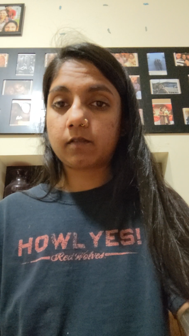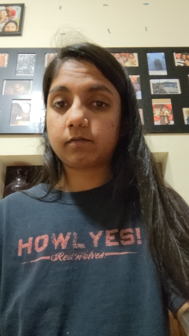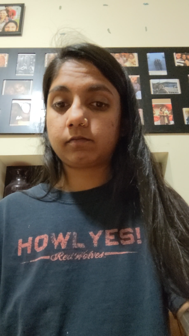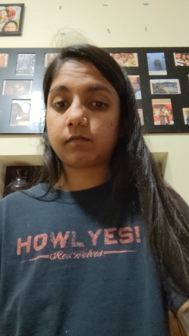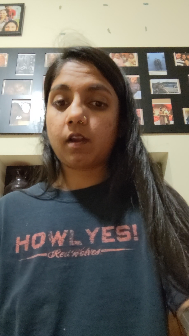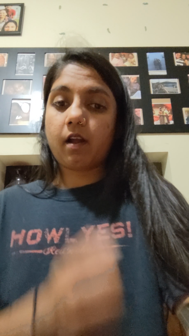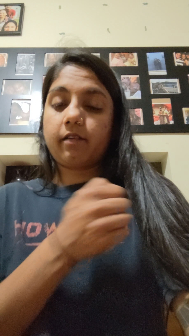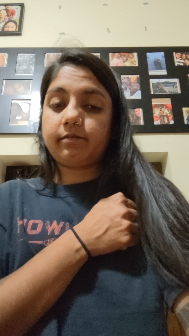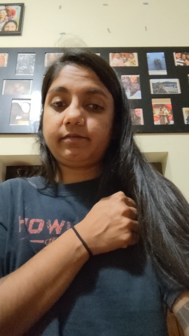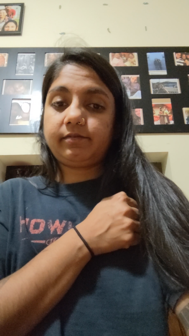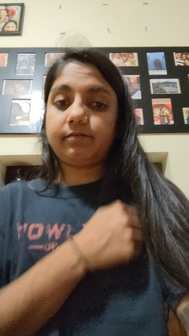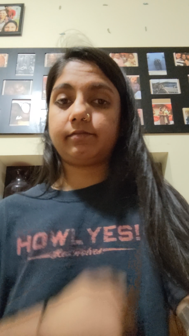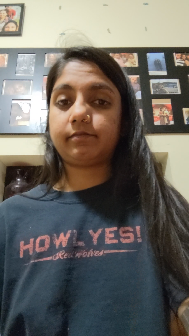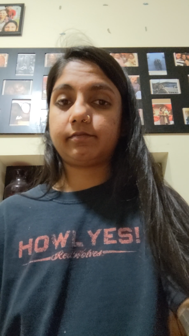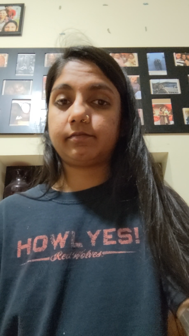hug